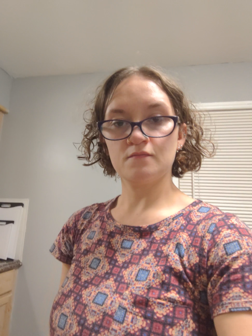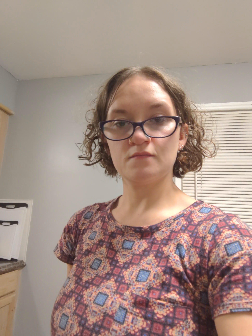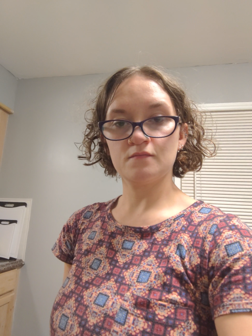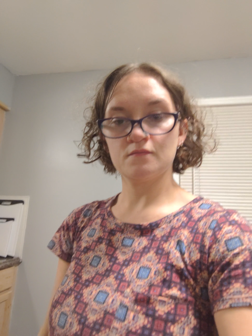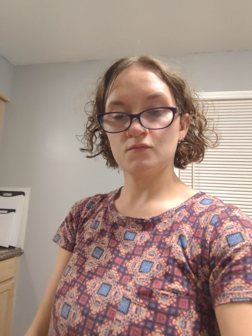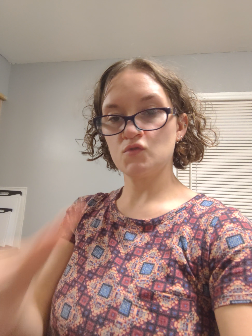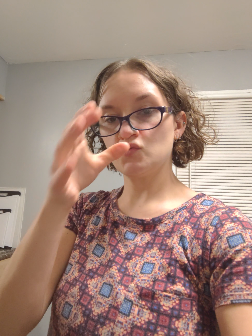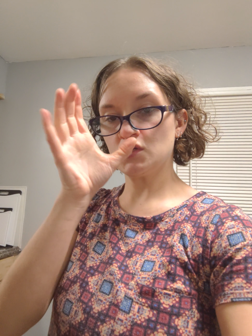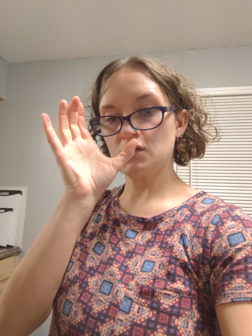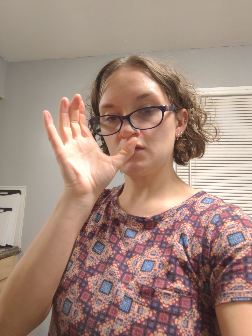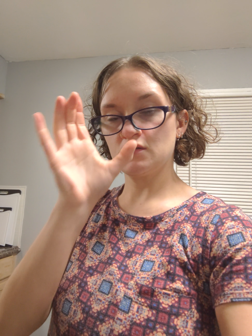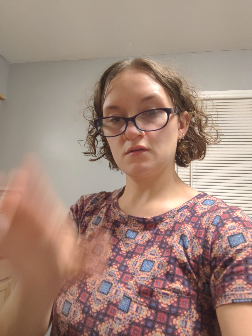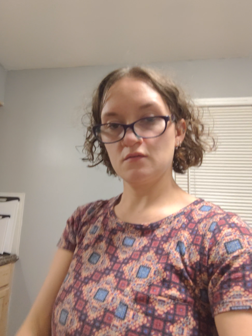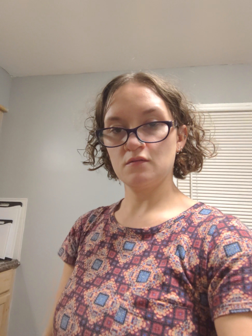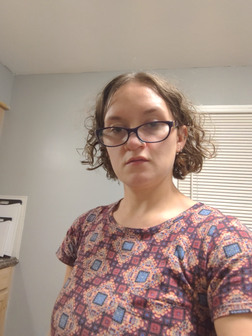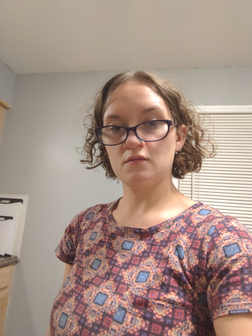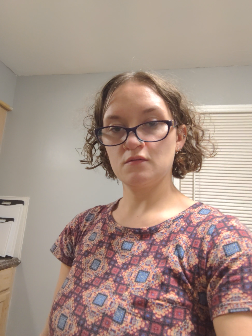drink